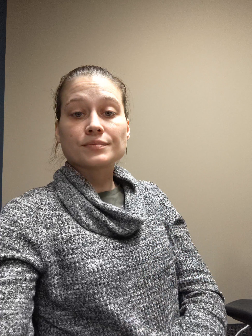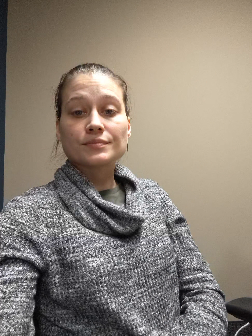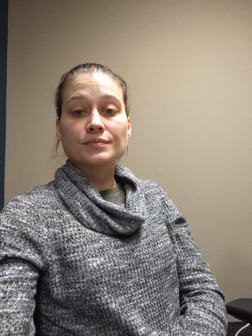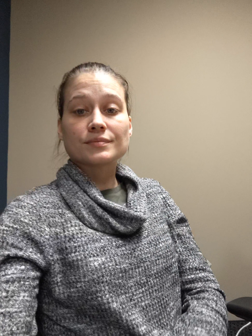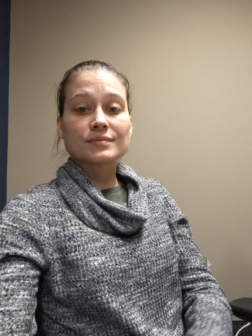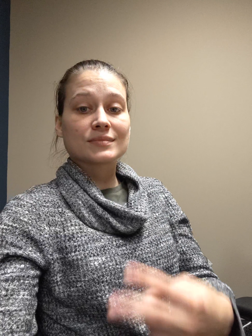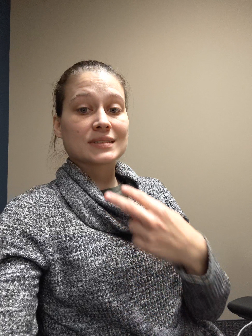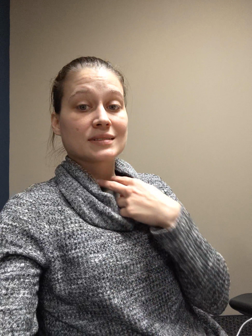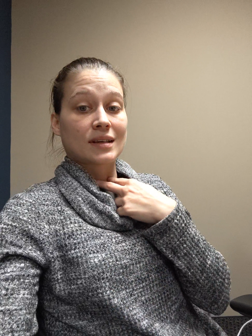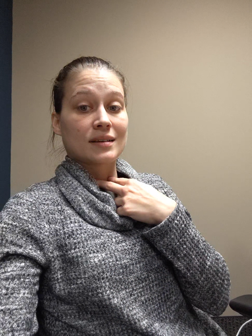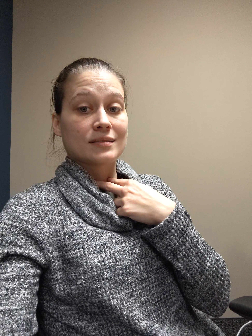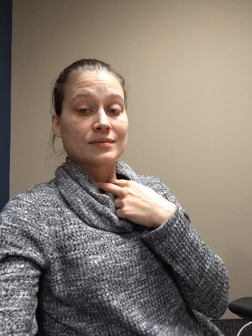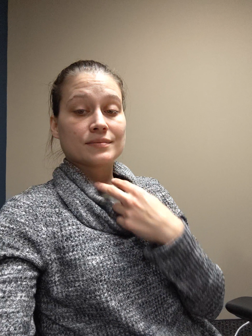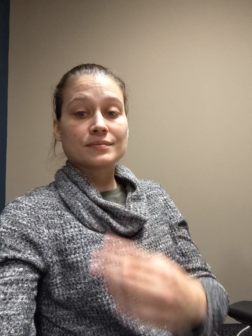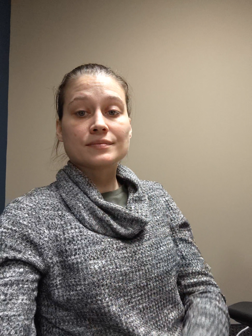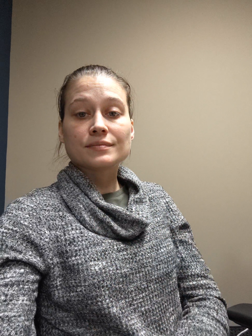stuck